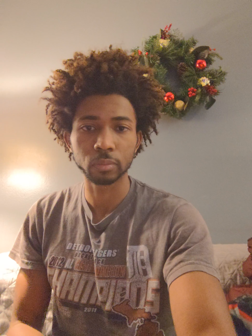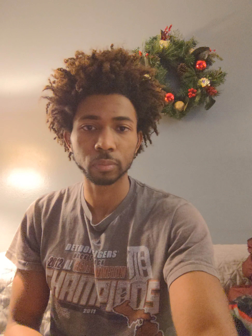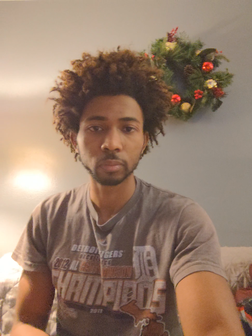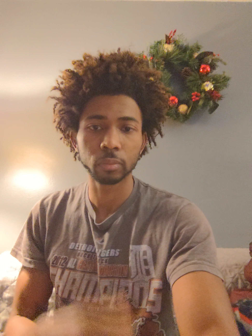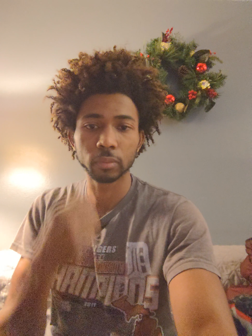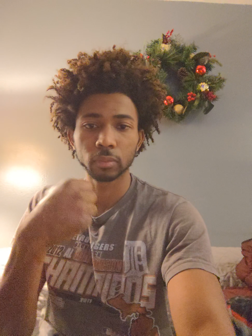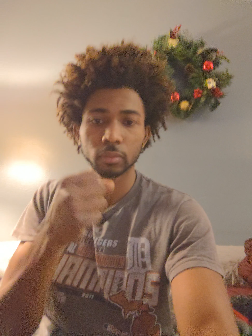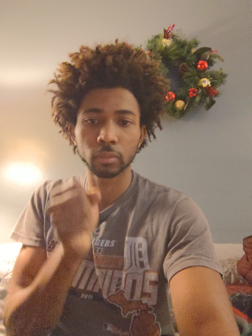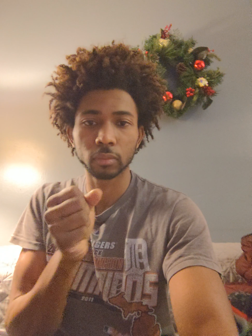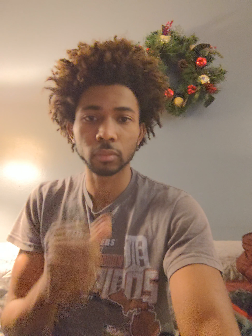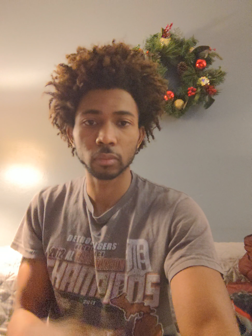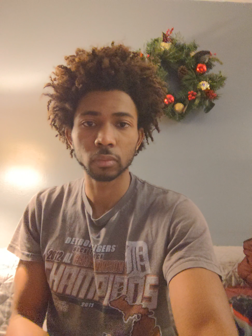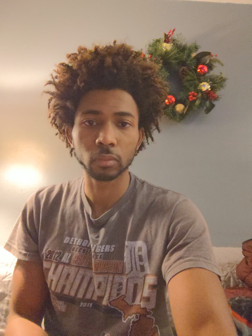make